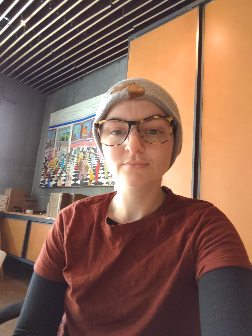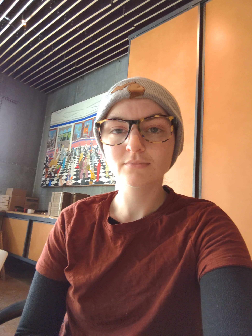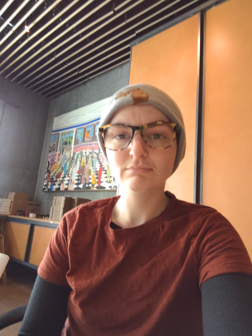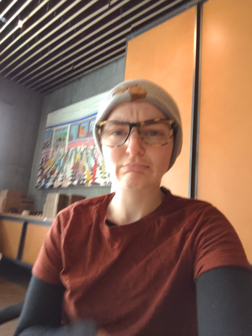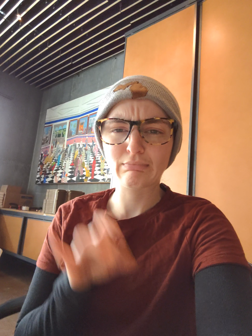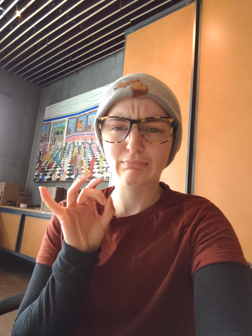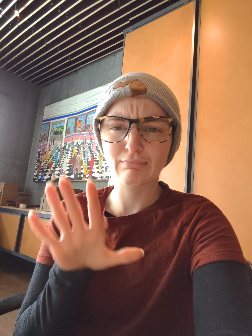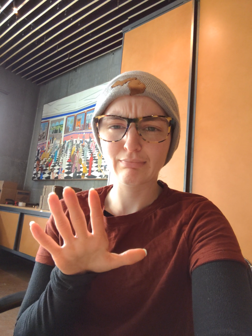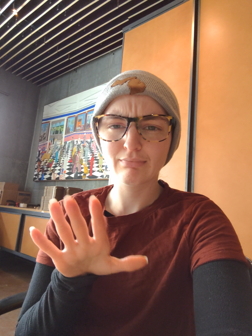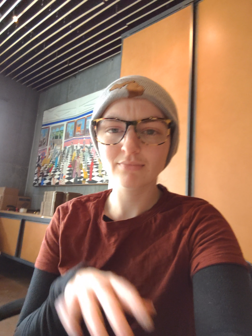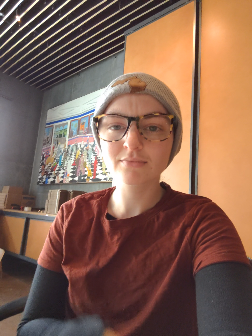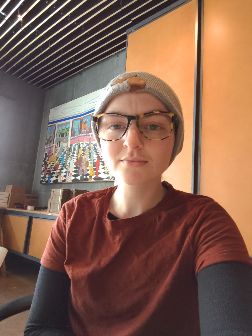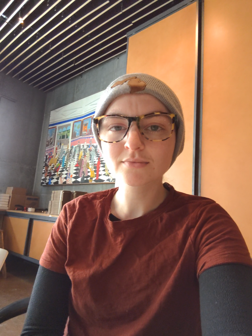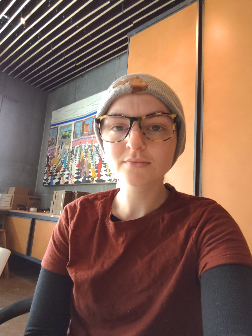yucky